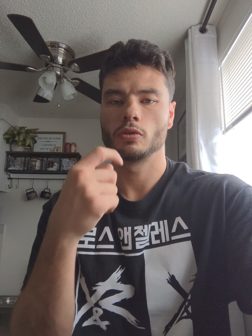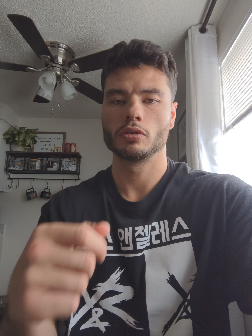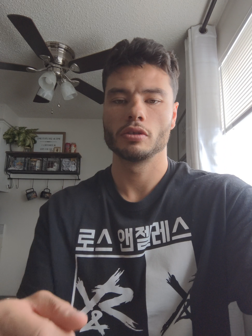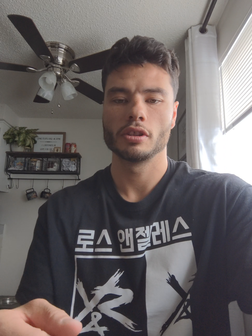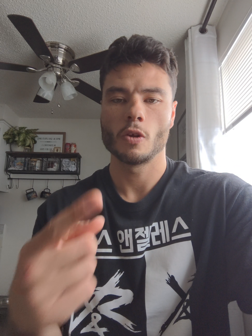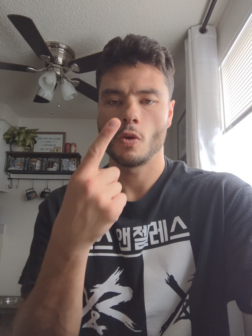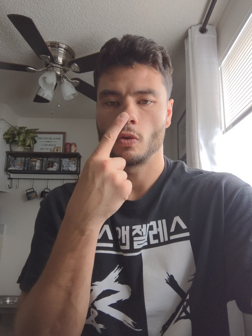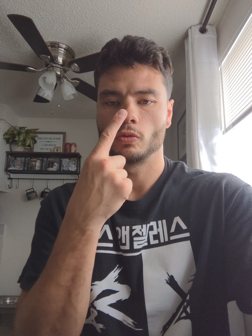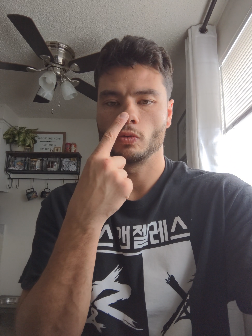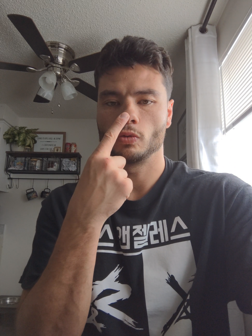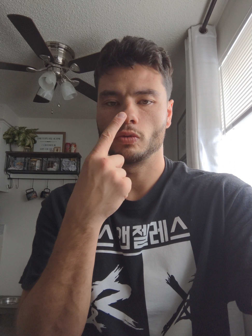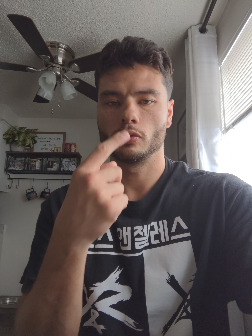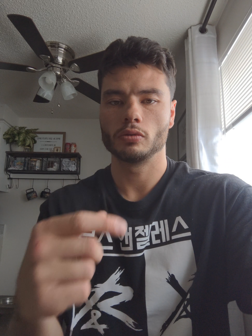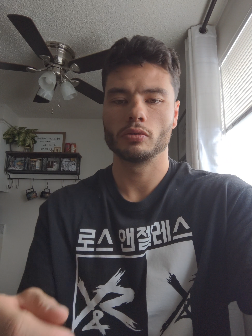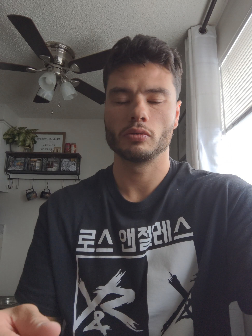nose